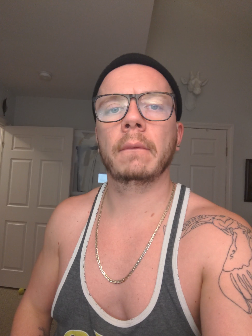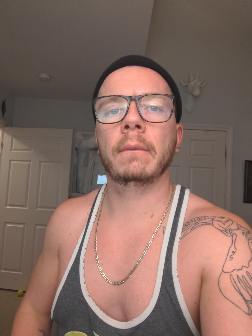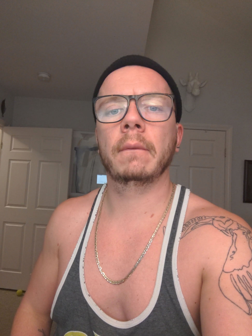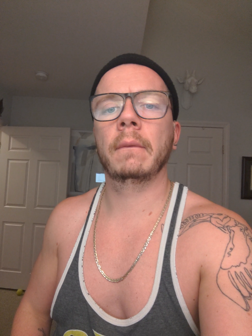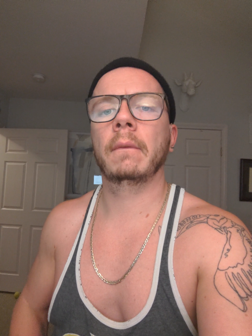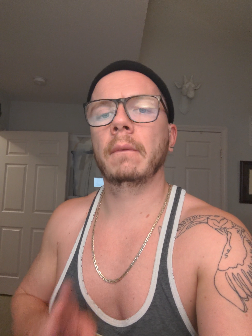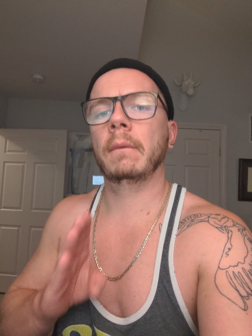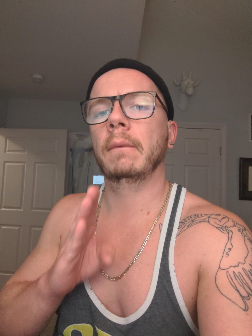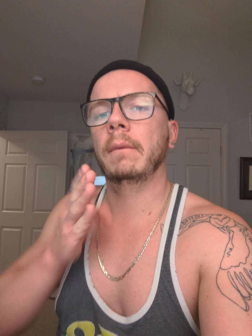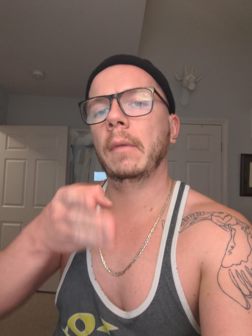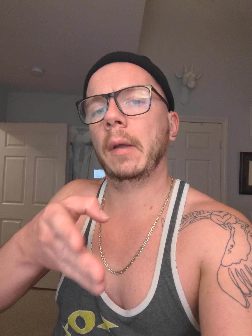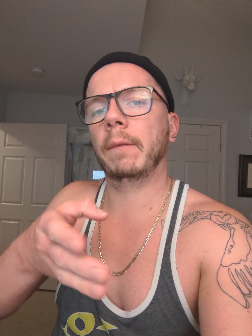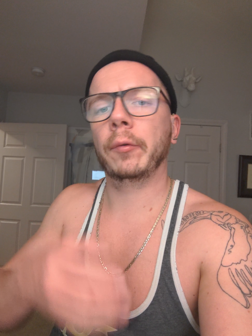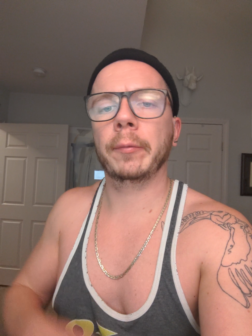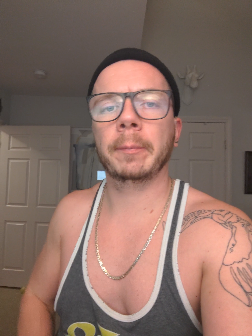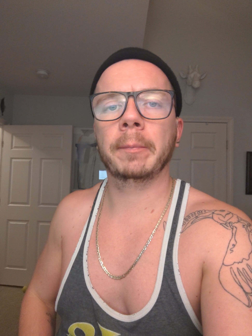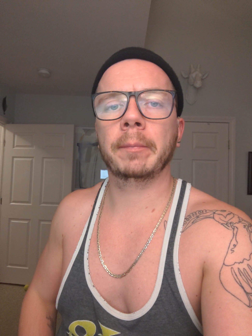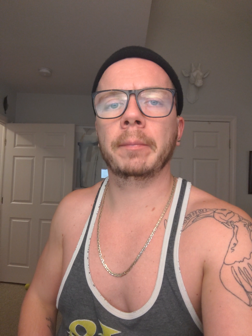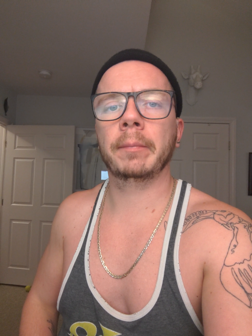after